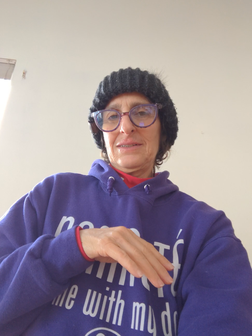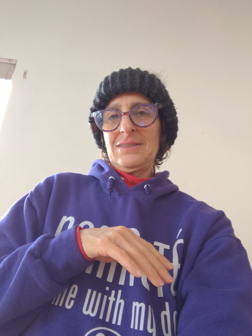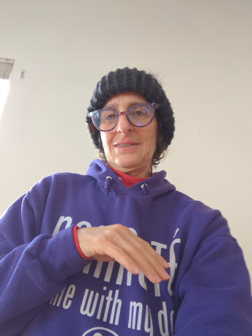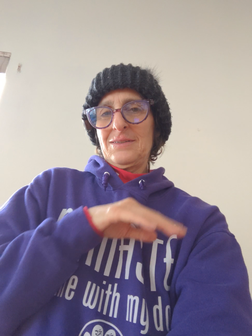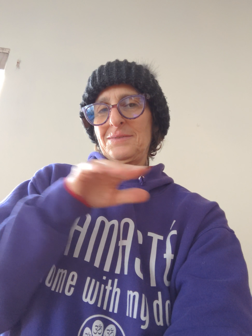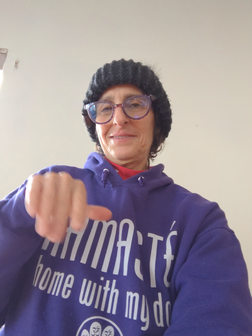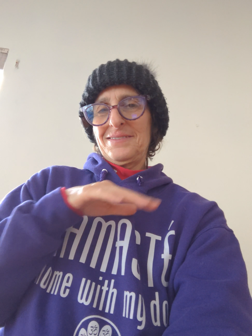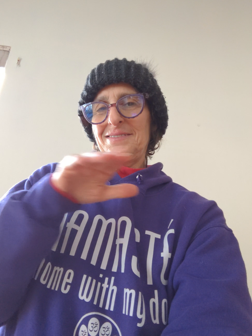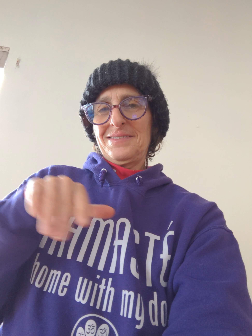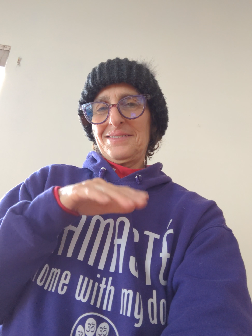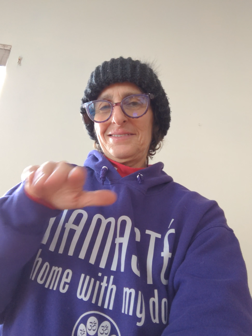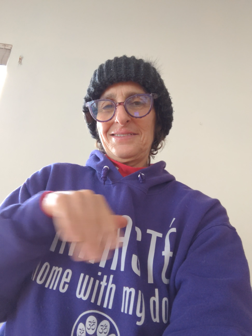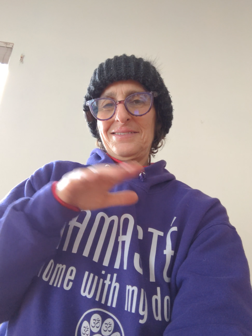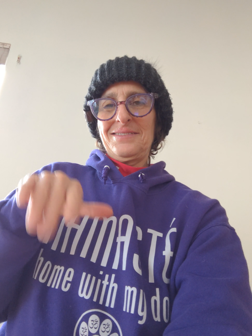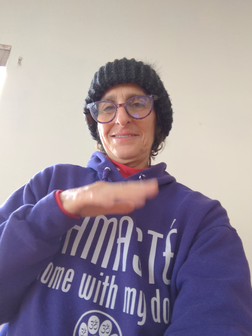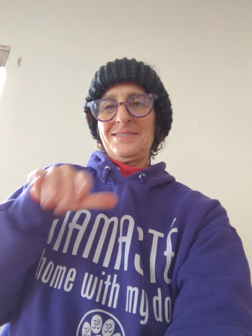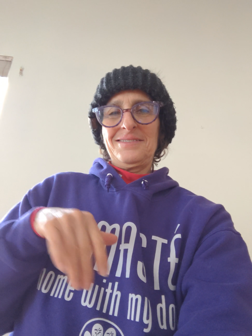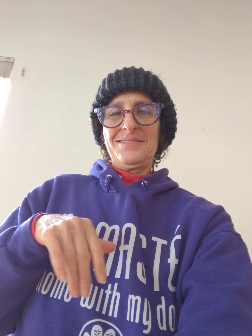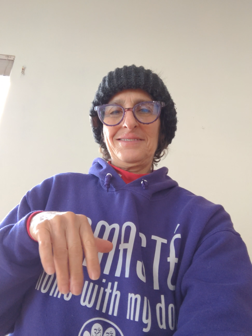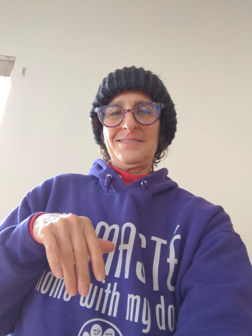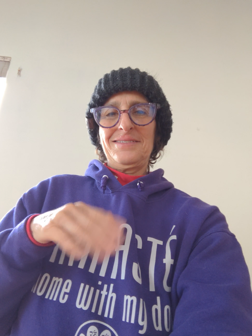pool